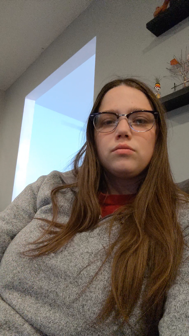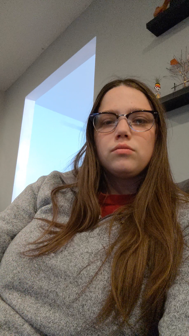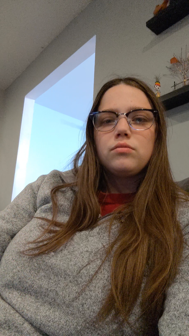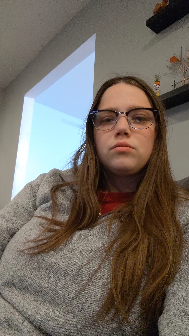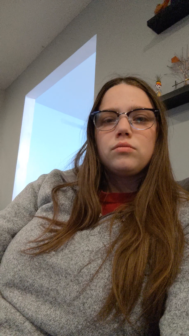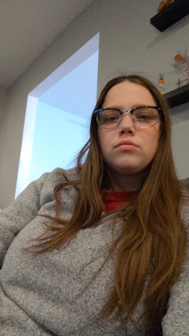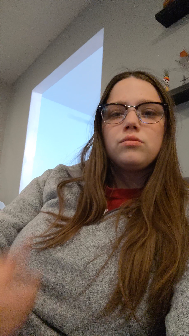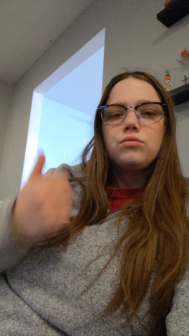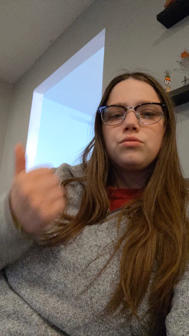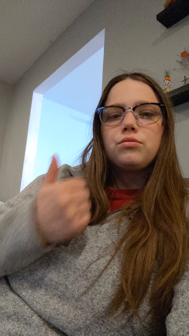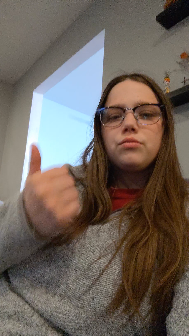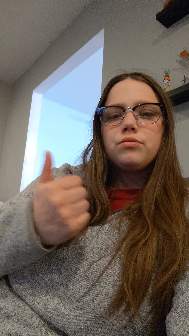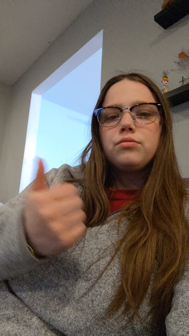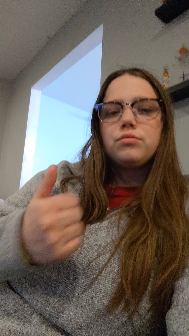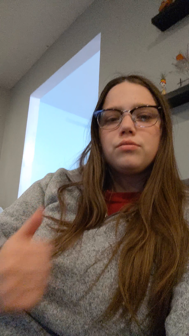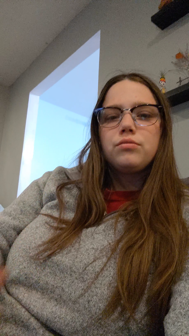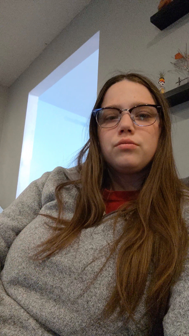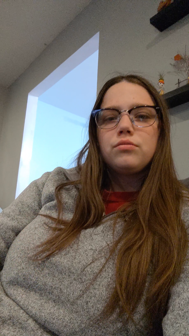chase